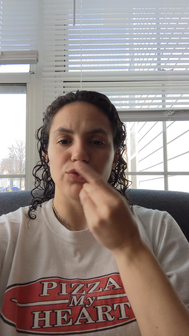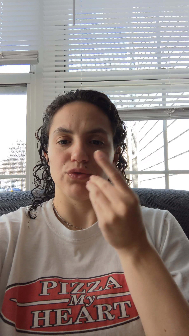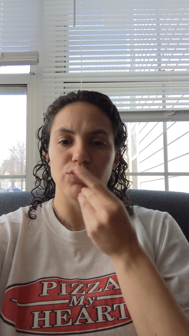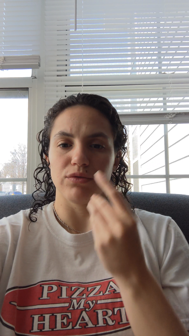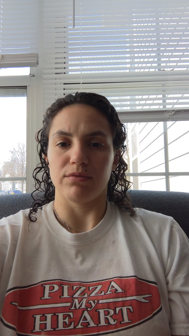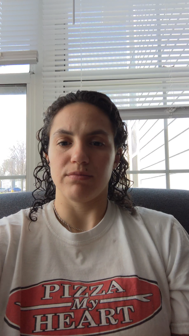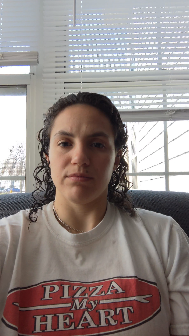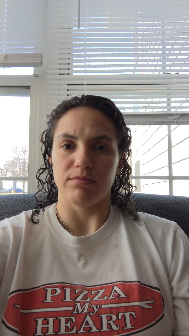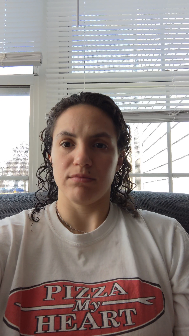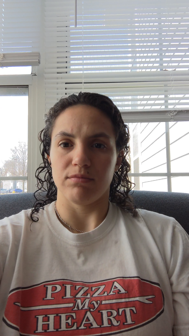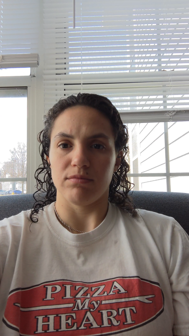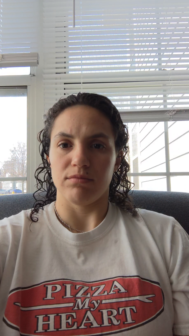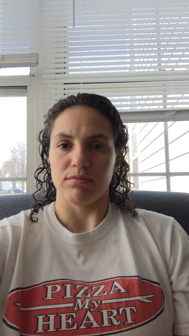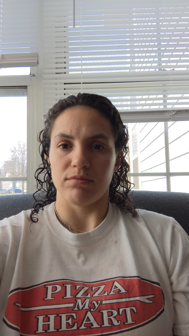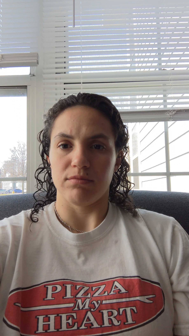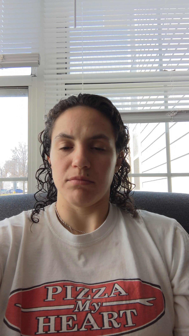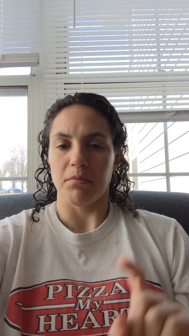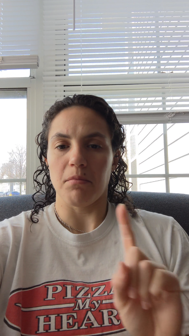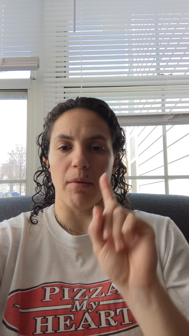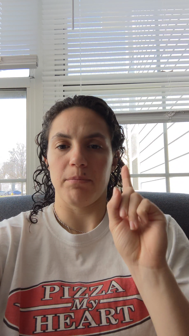bump